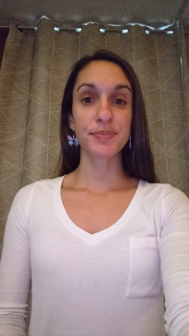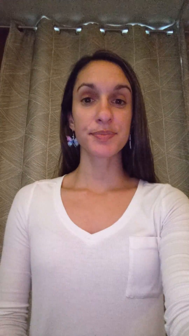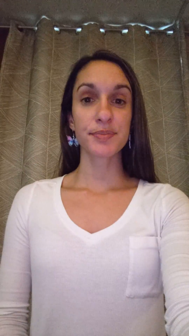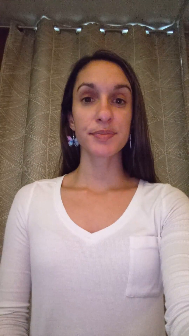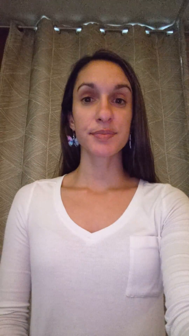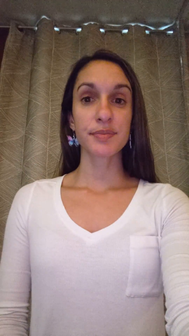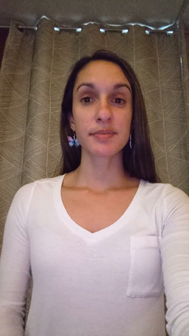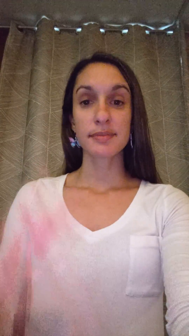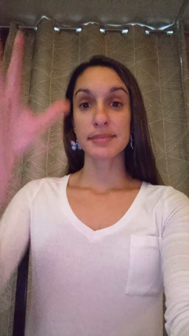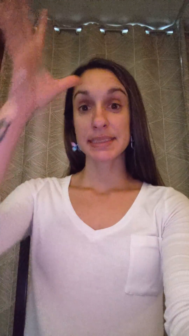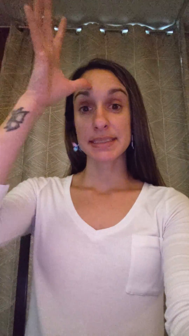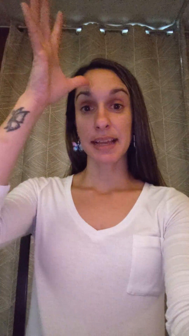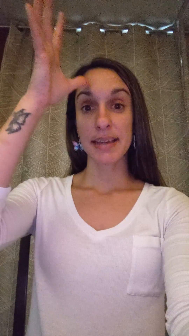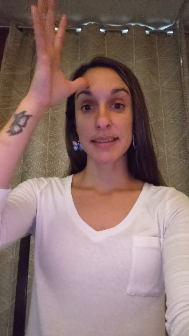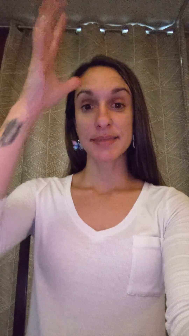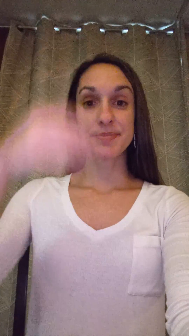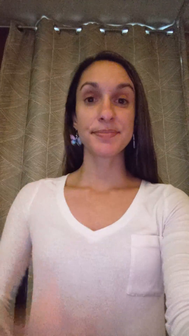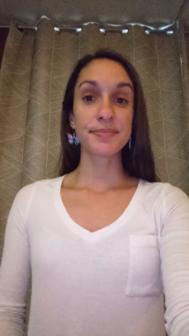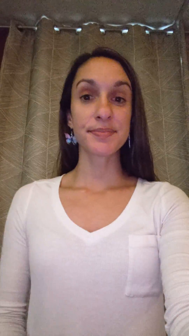daddy